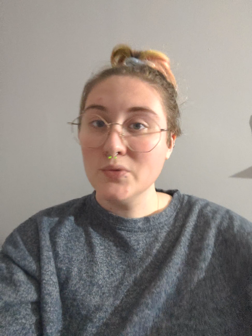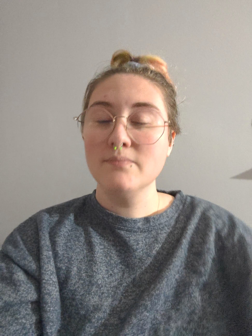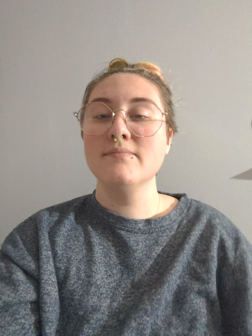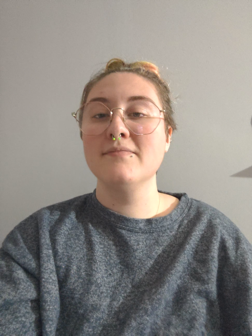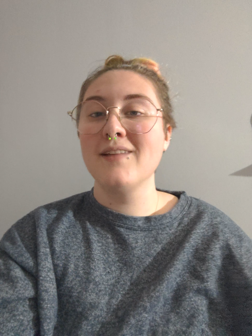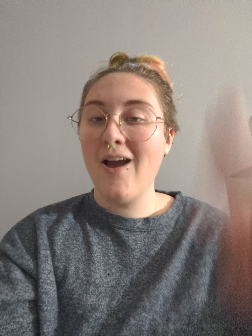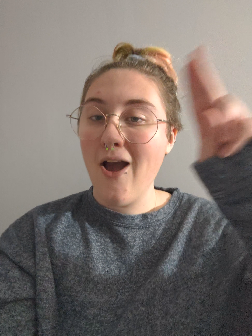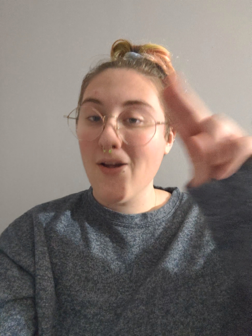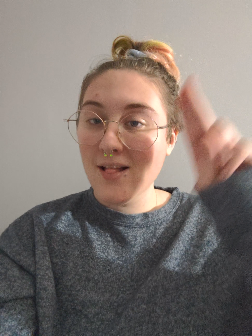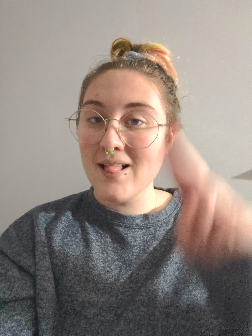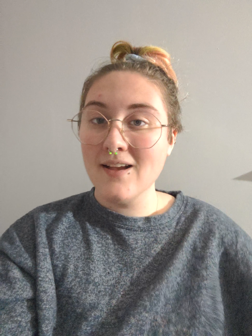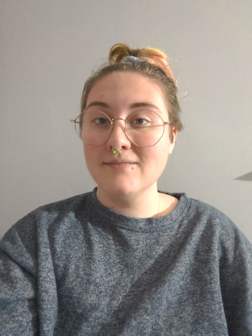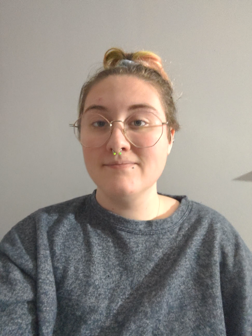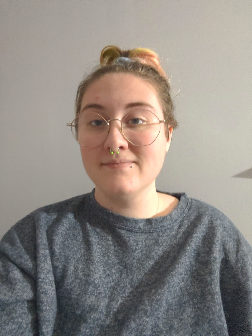uncle